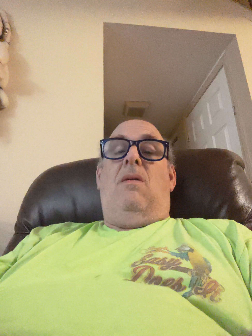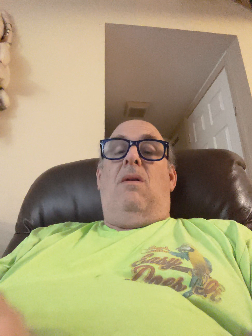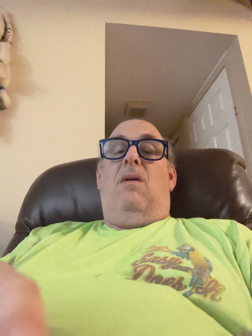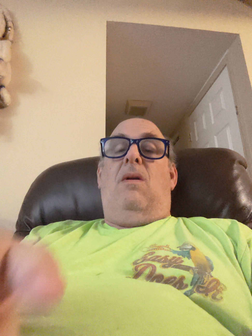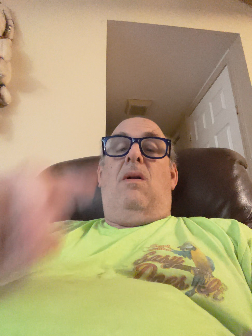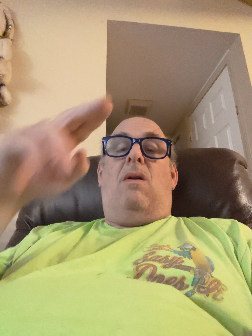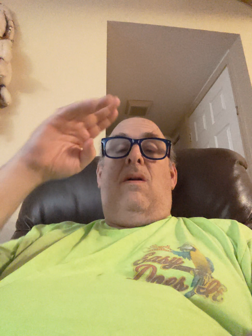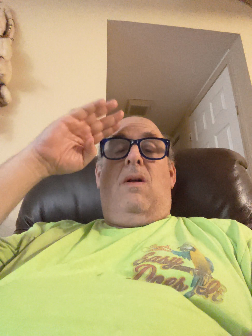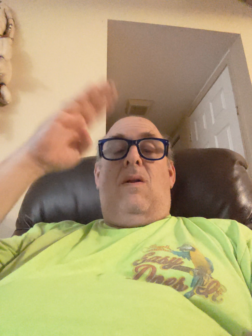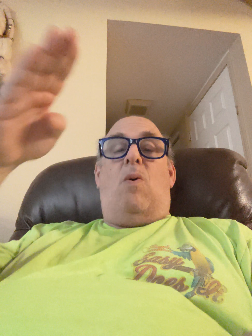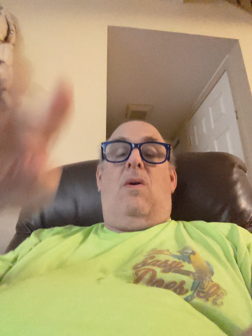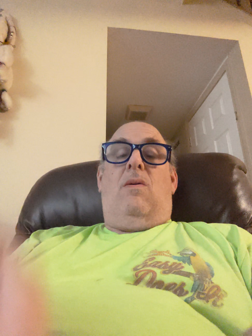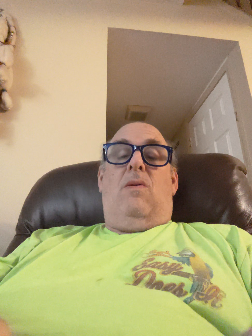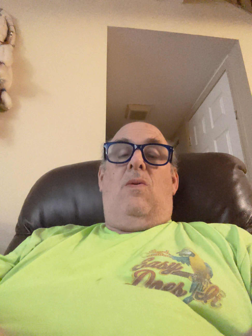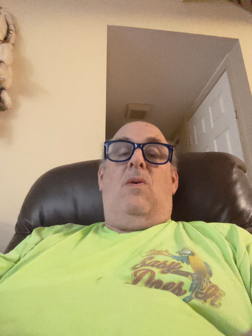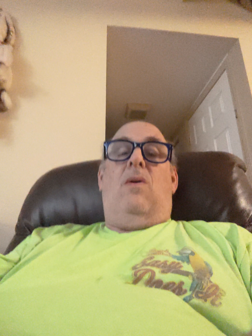hello